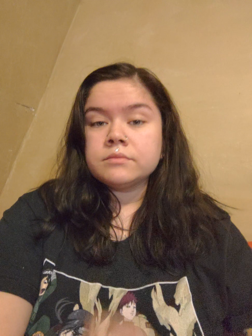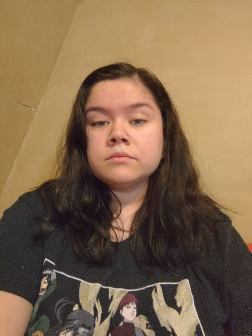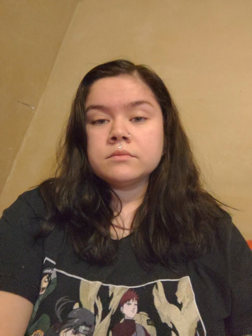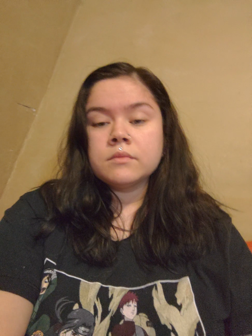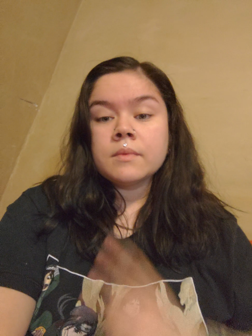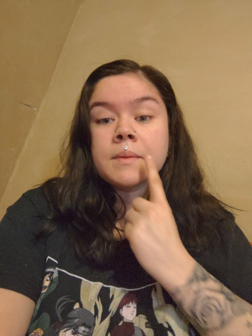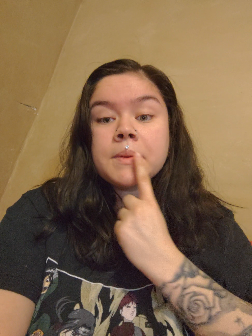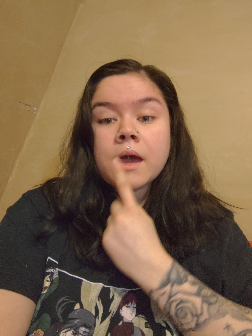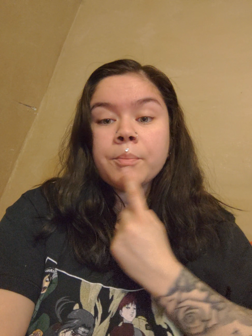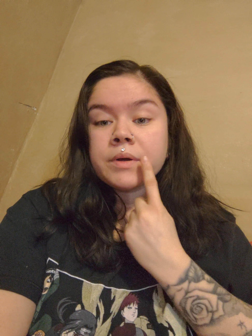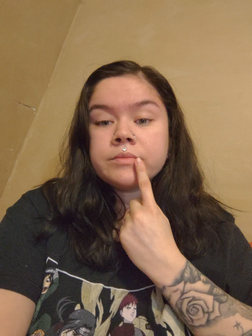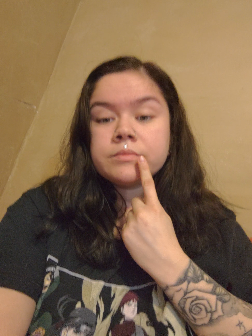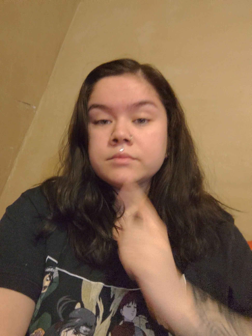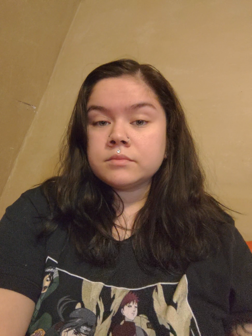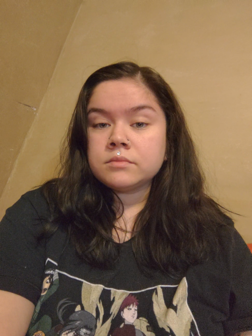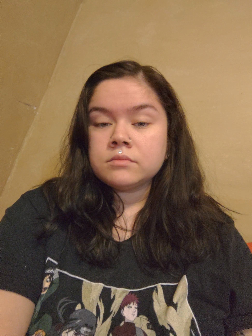lips